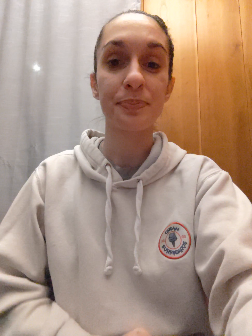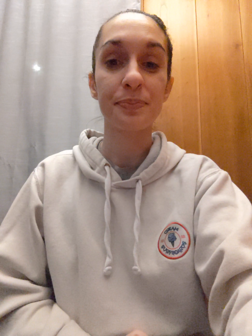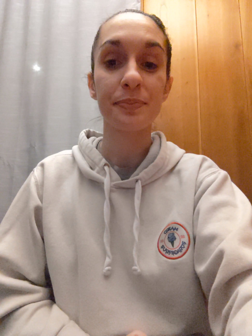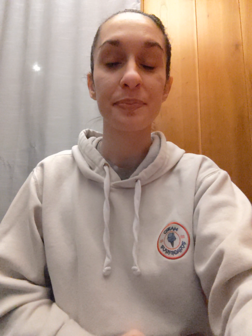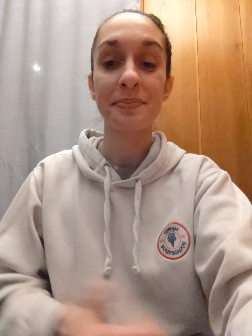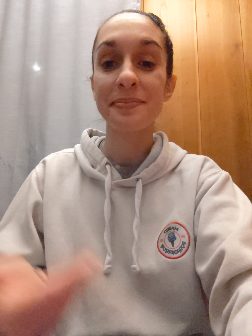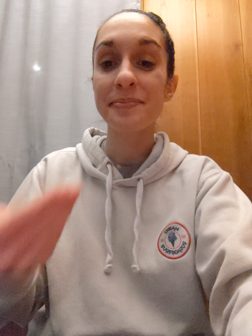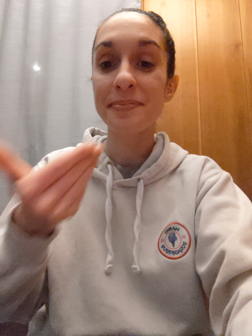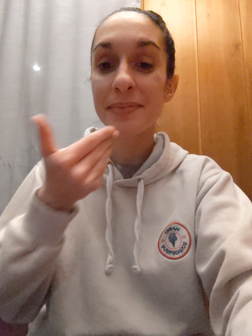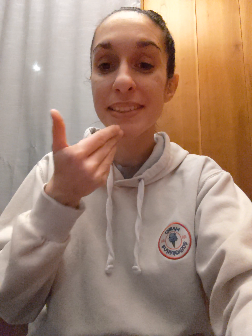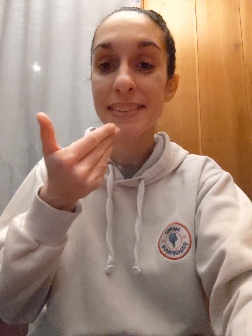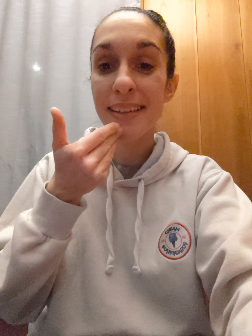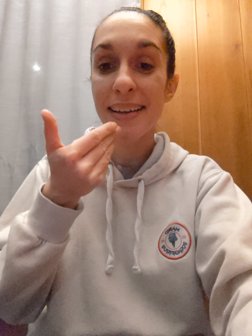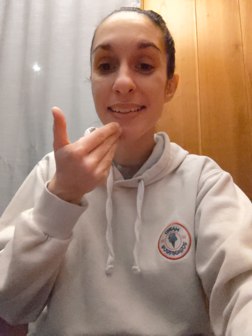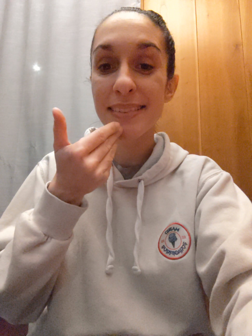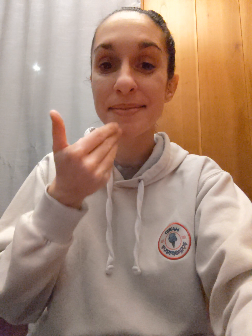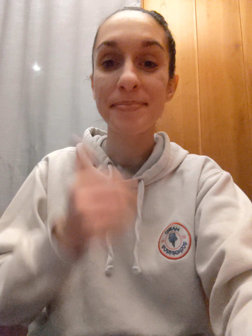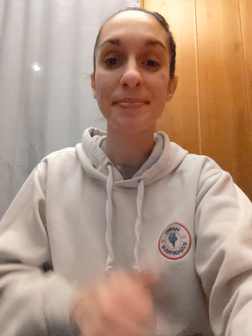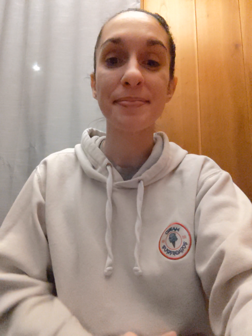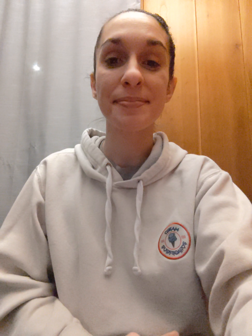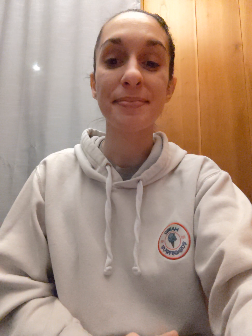pizza